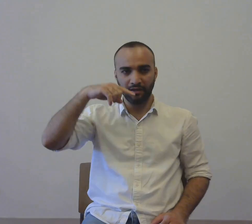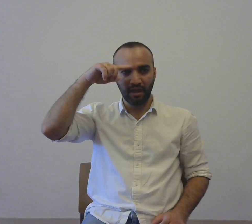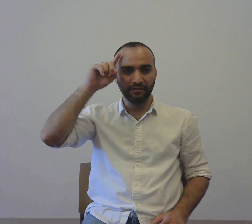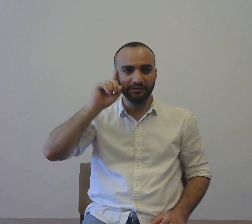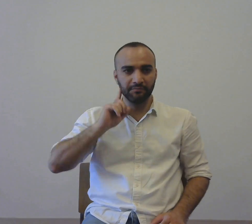azərbaycan